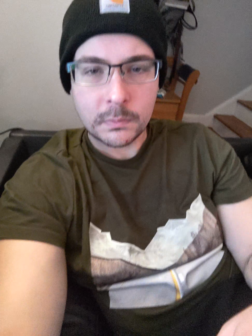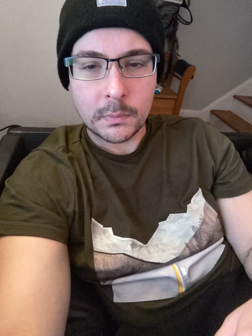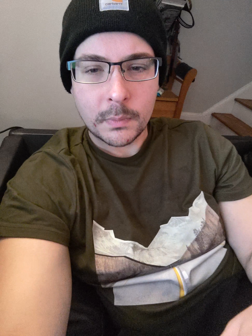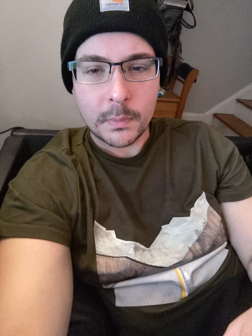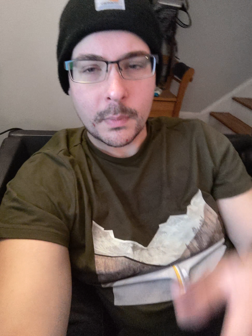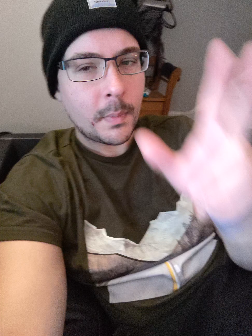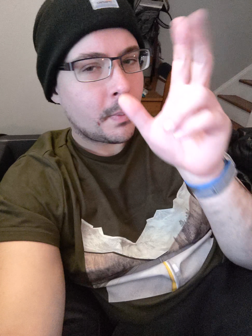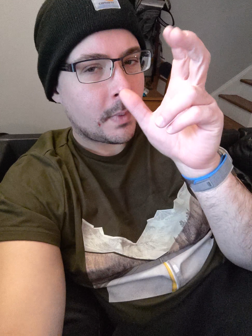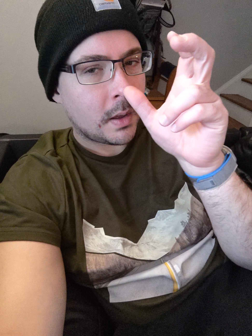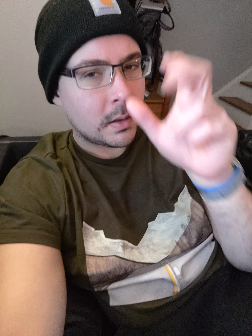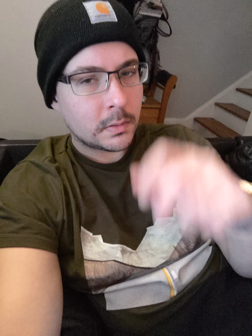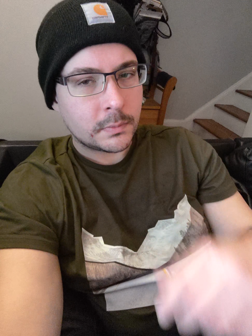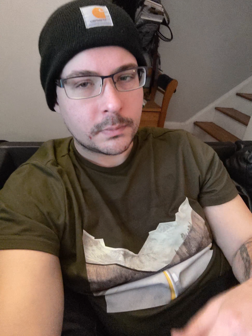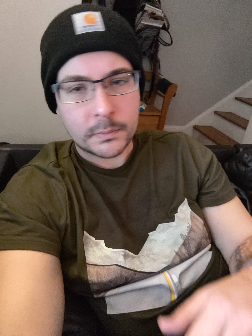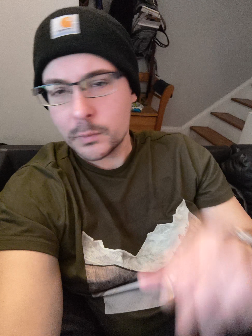bug